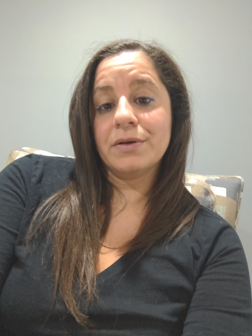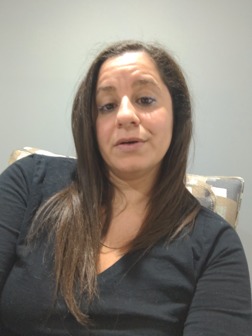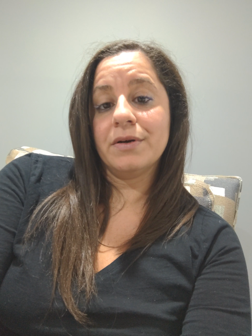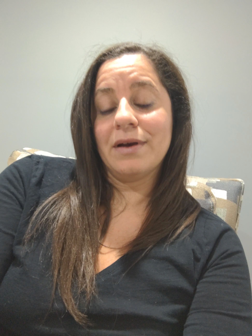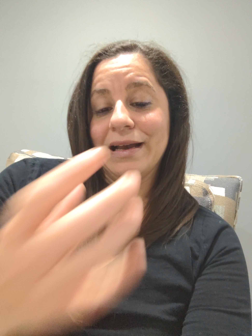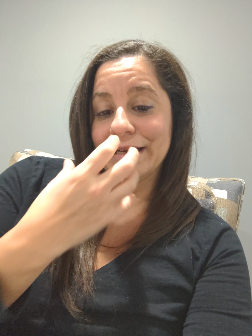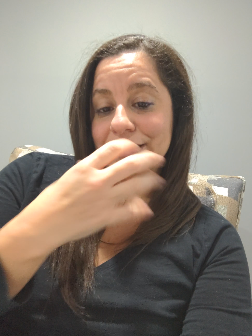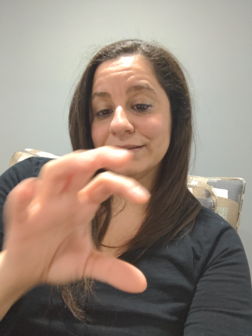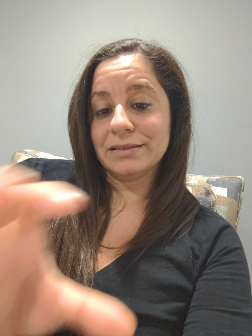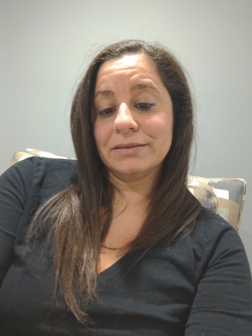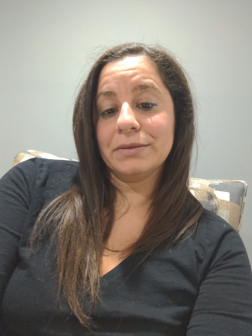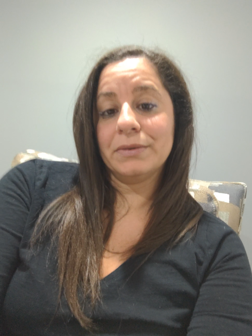hot